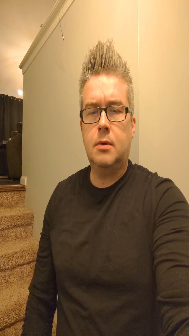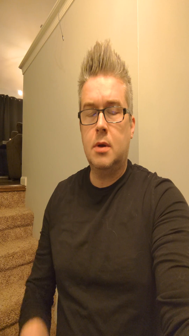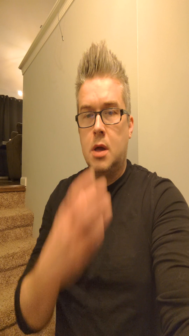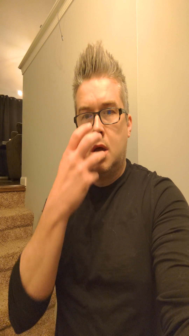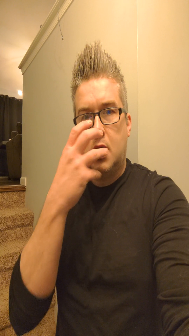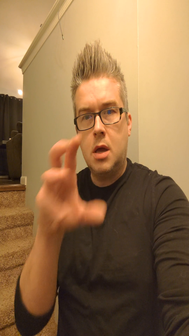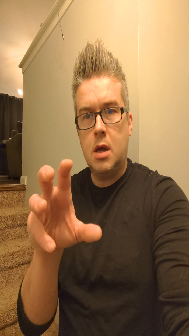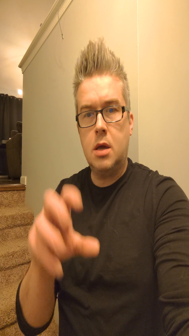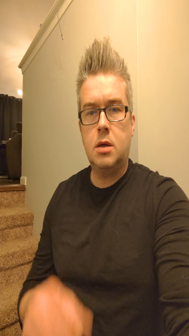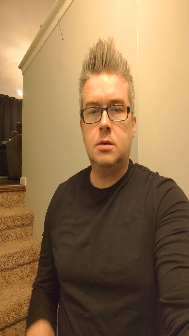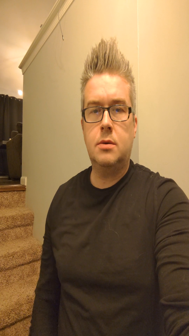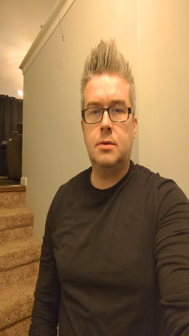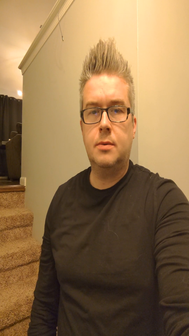hot